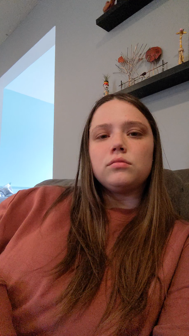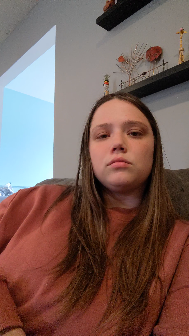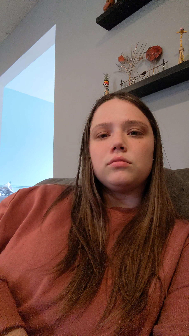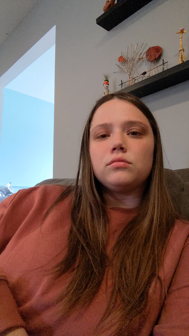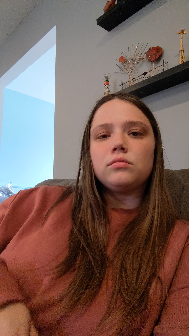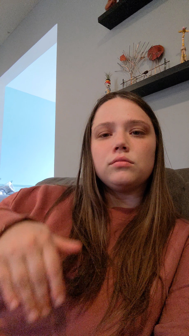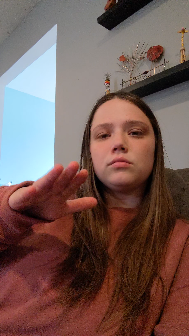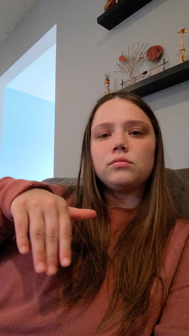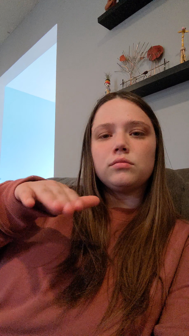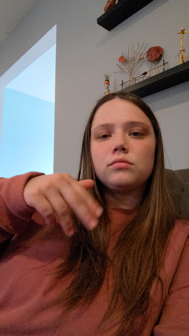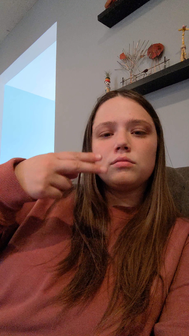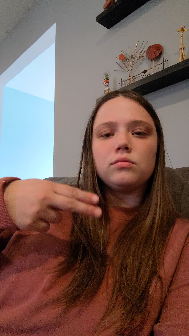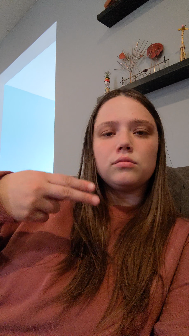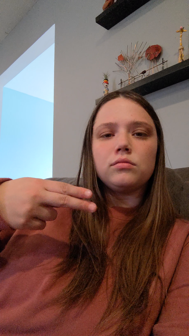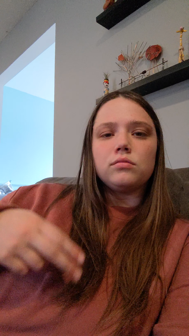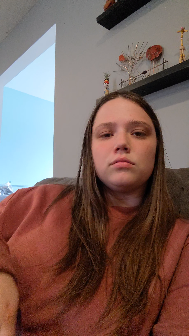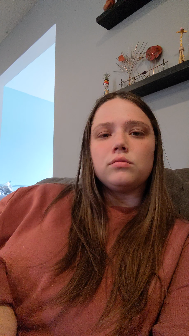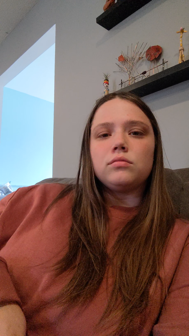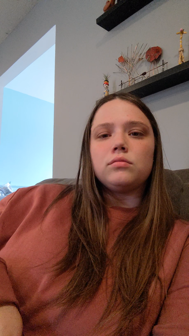pet's name